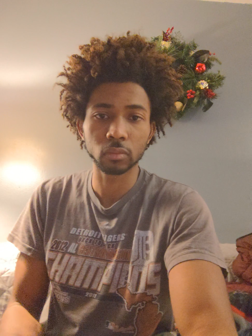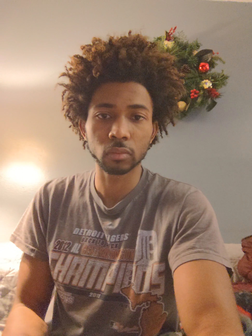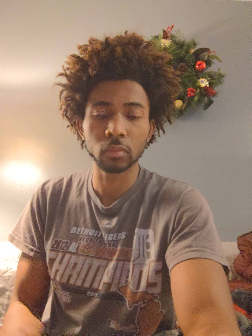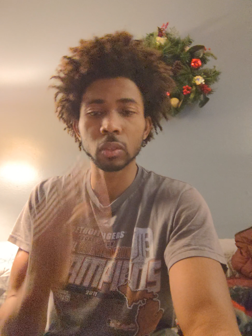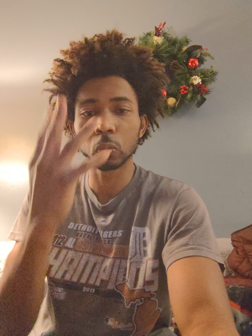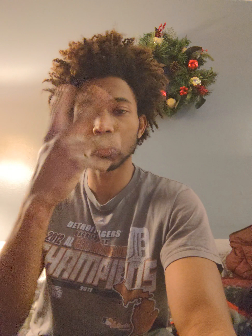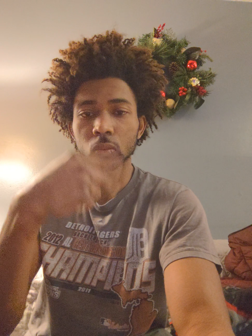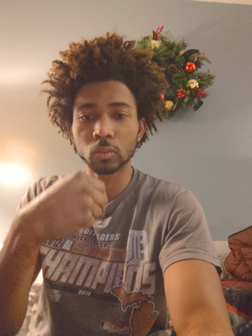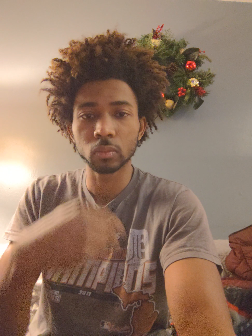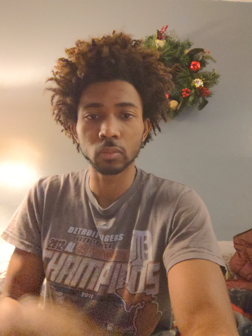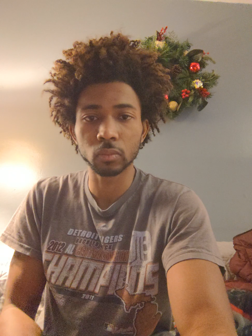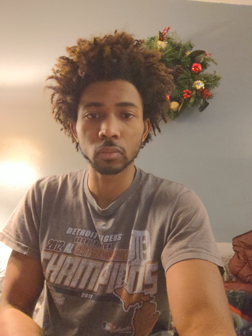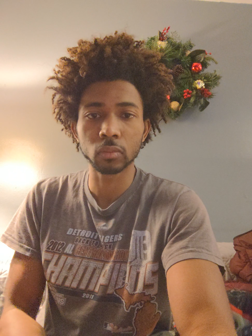pretty